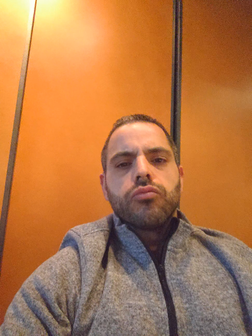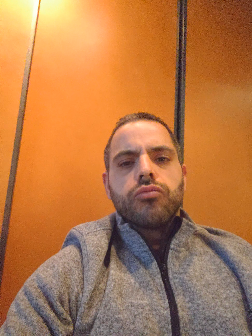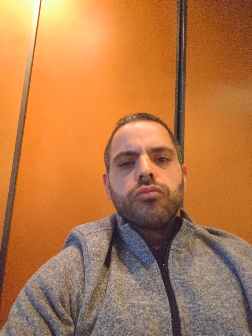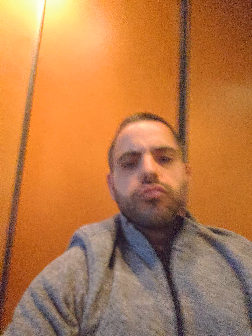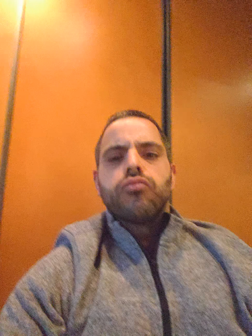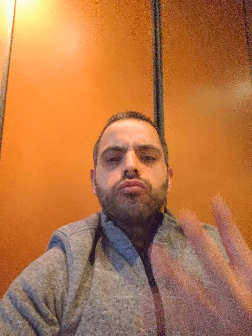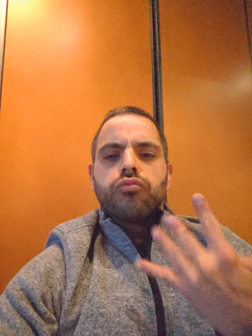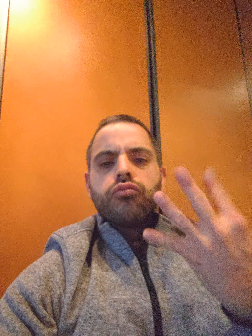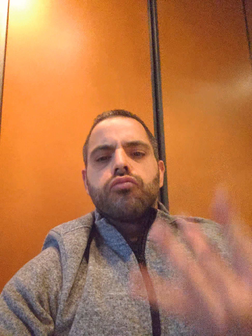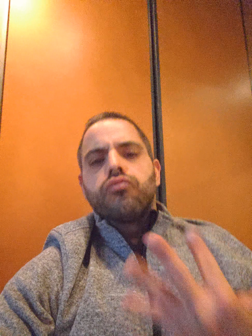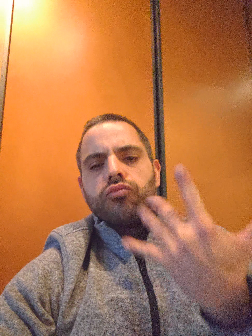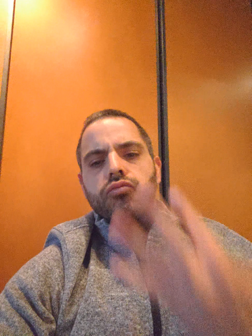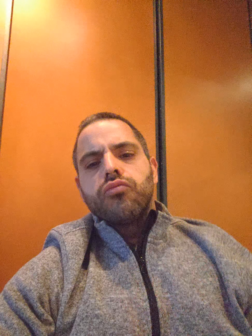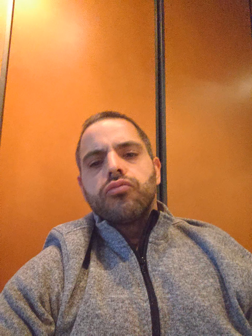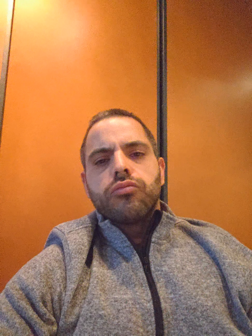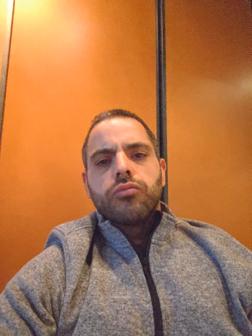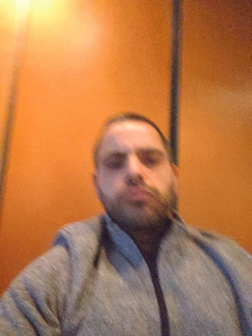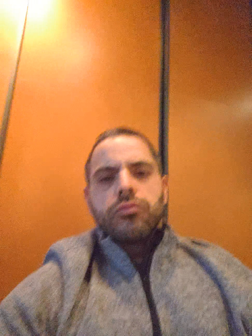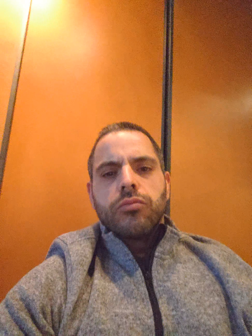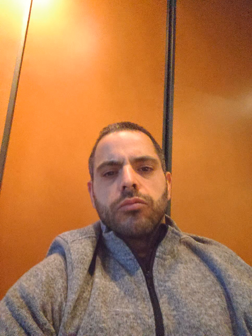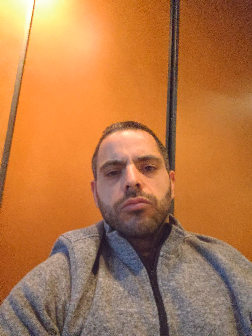wait